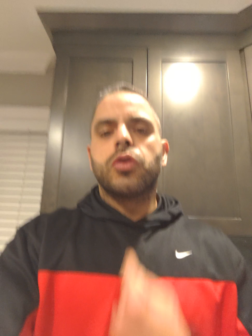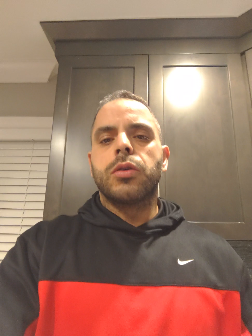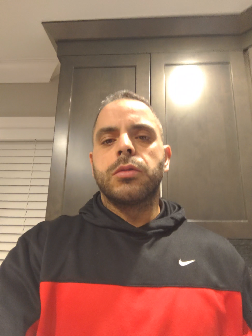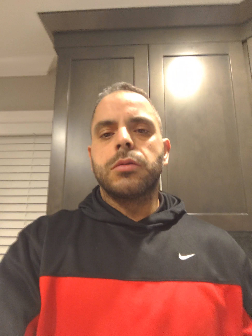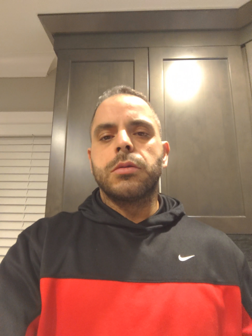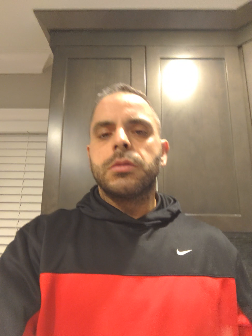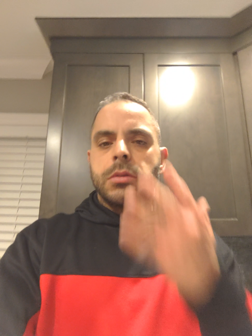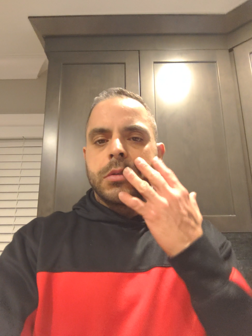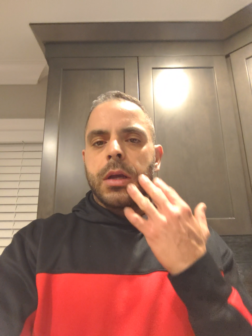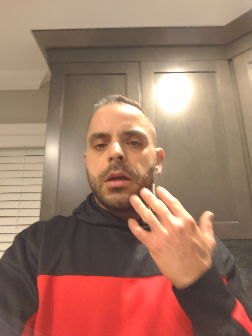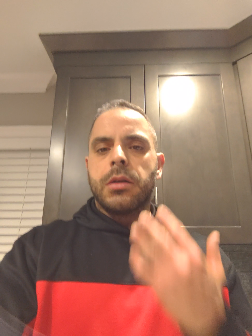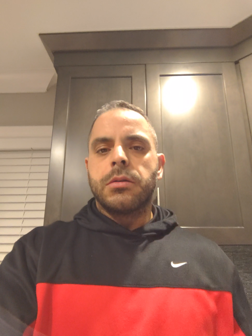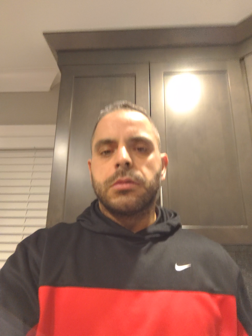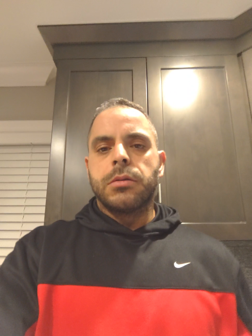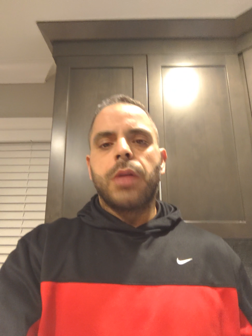sad